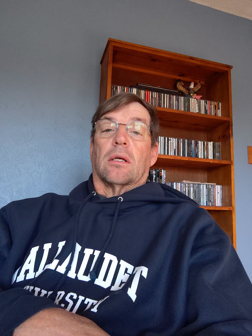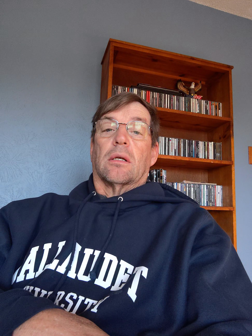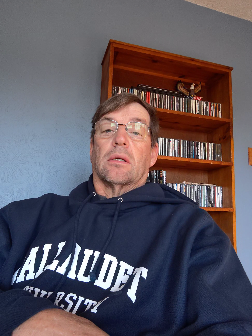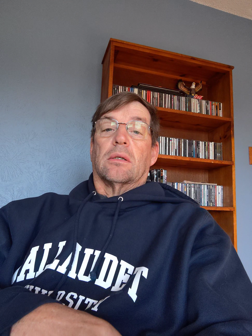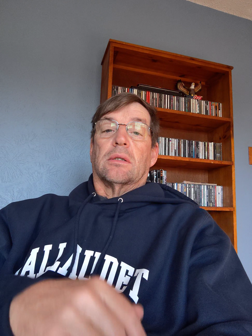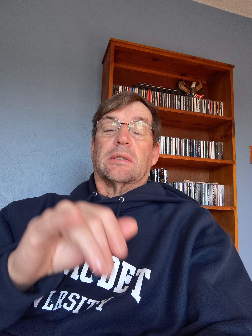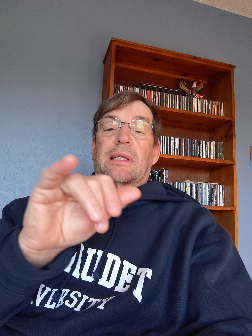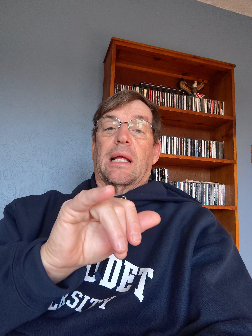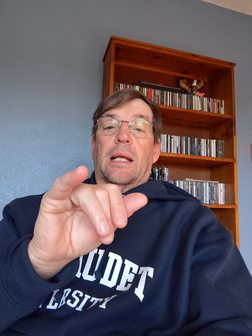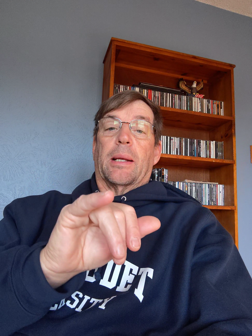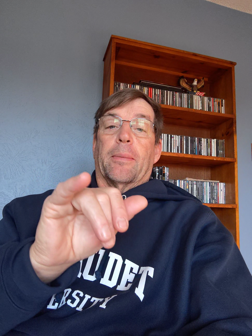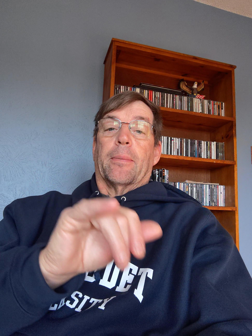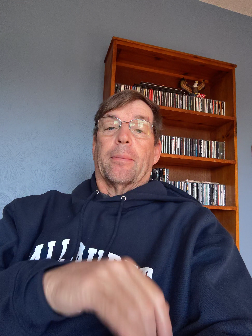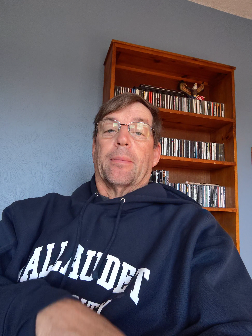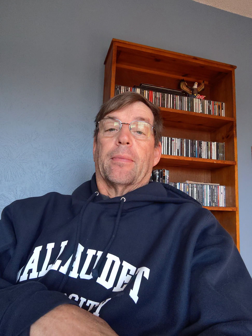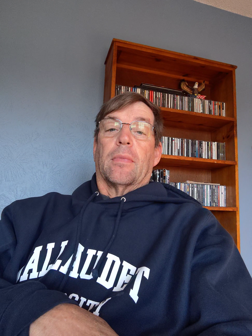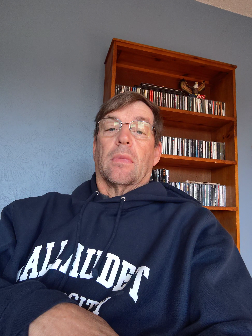same